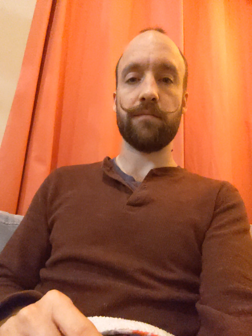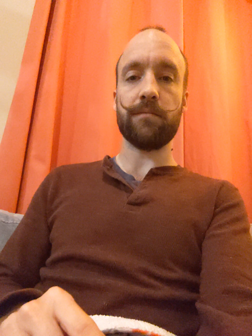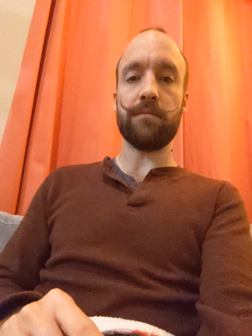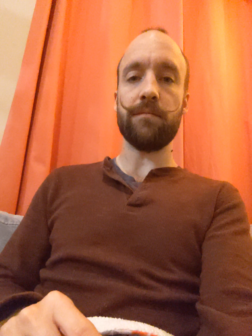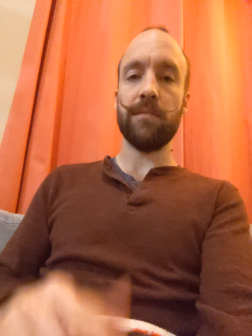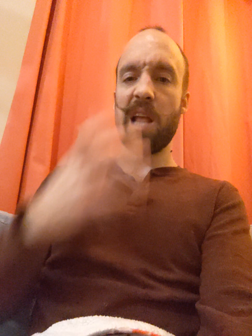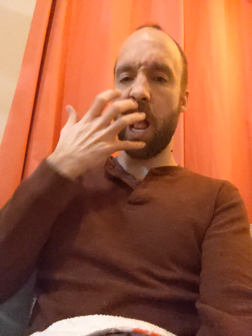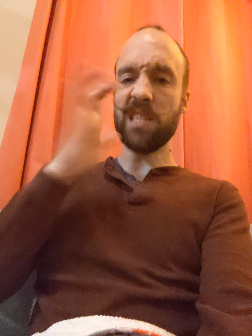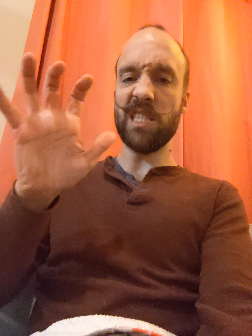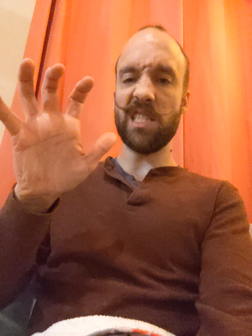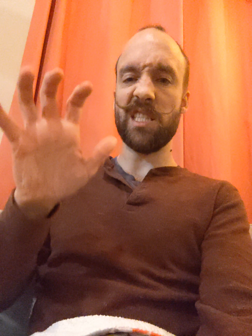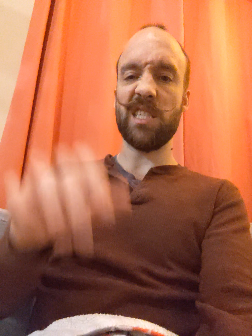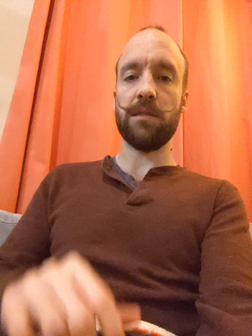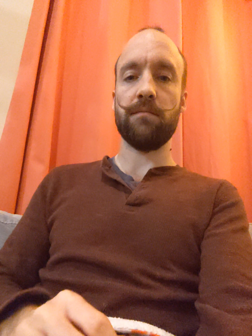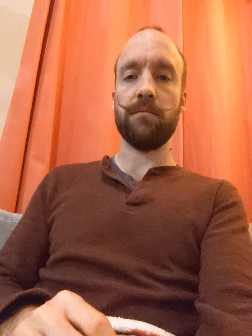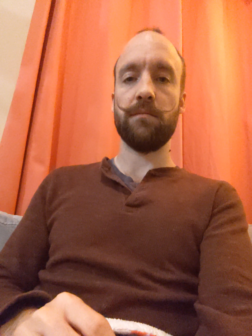hot